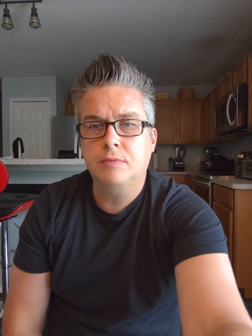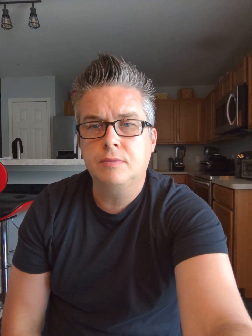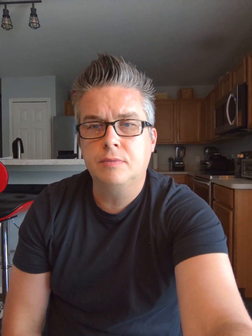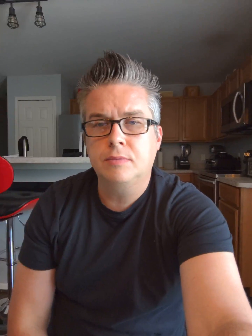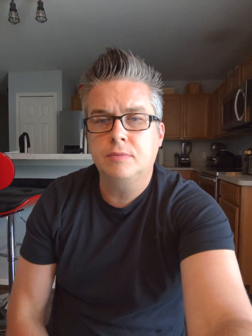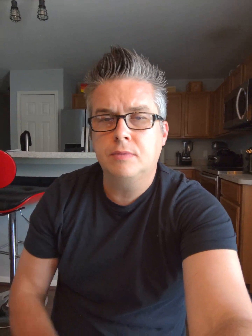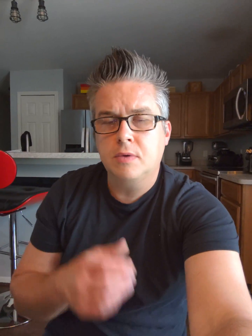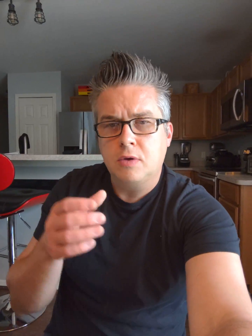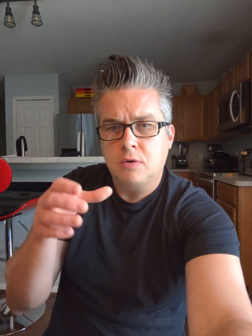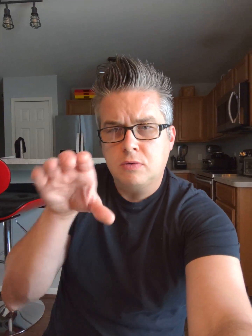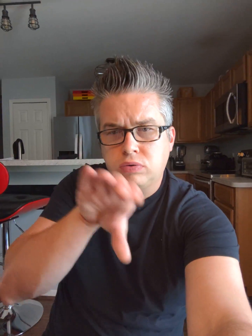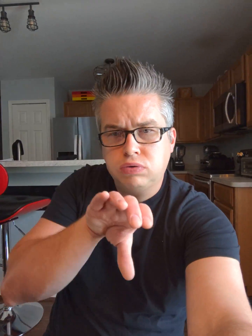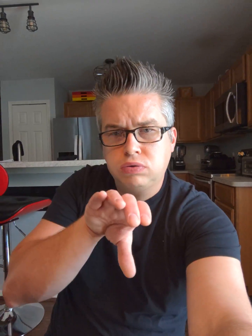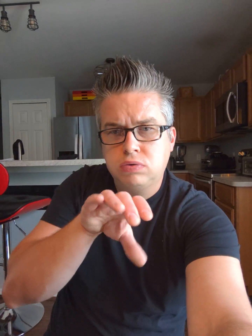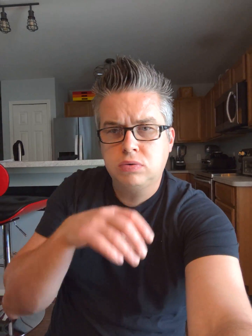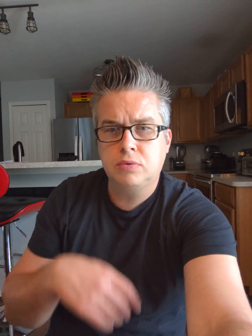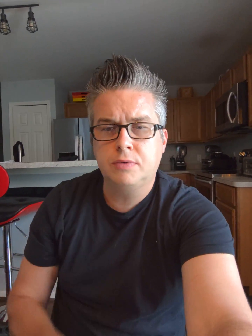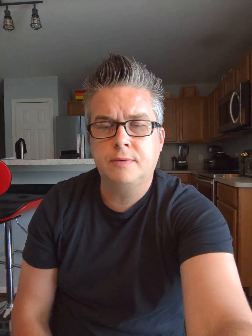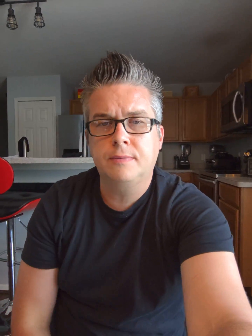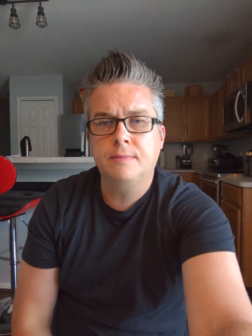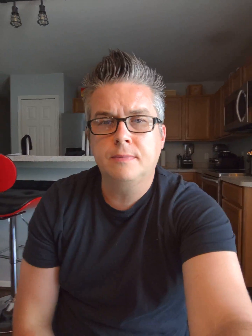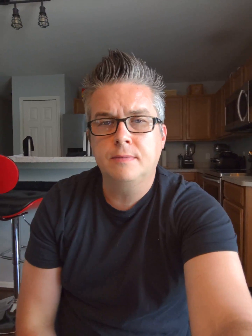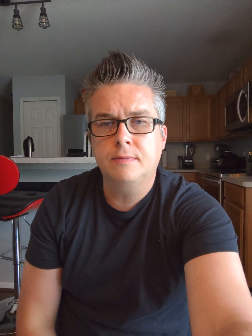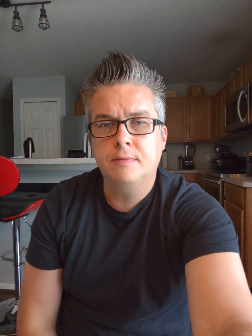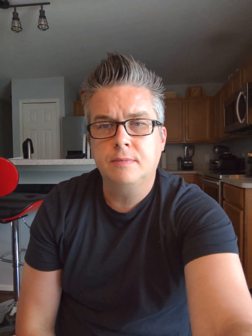pour